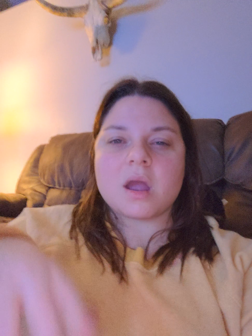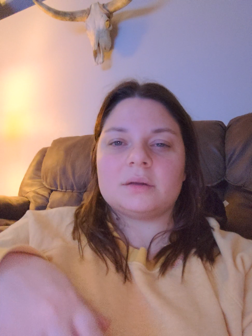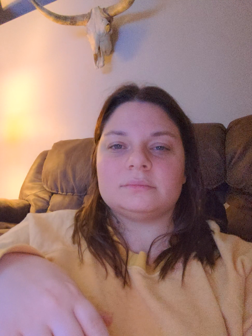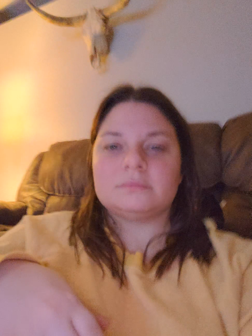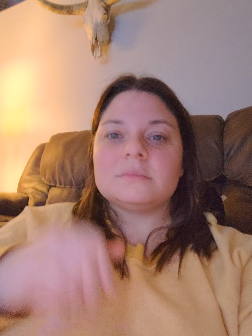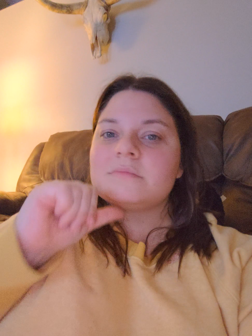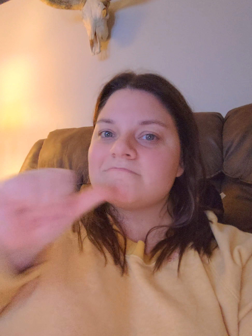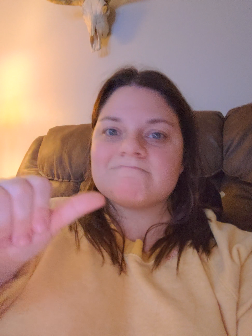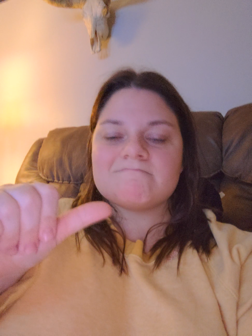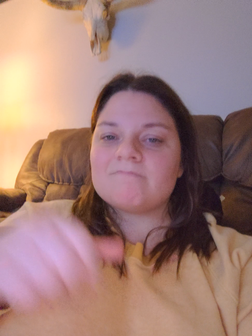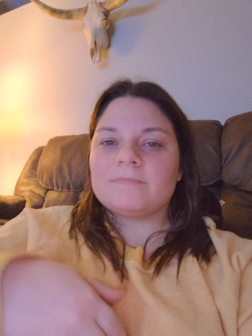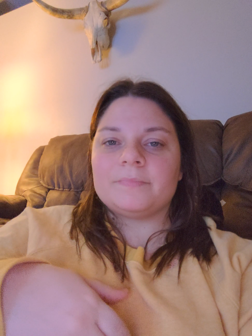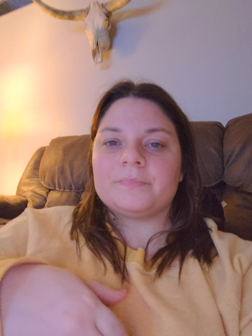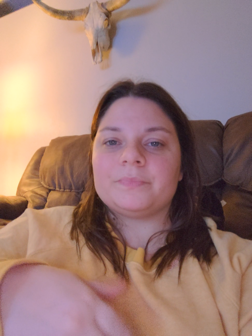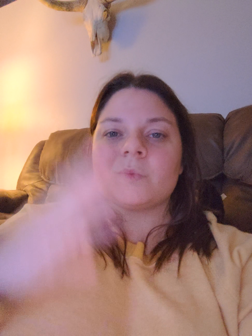not